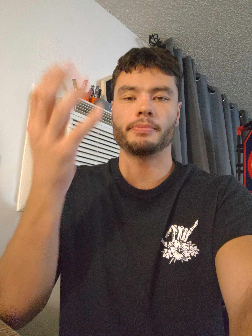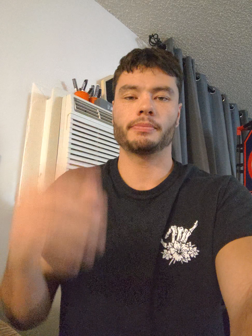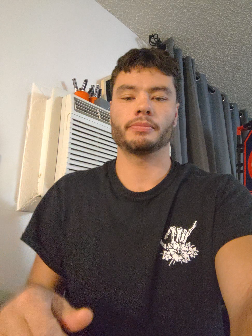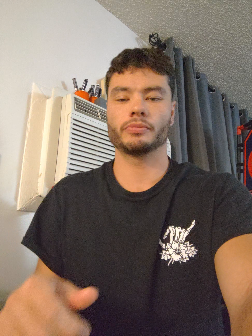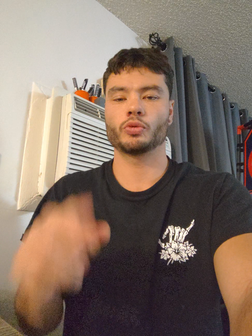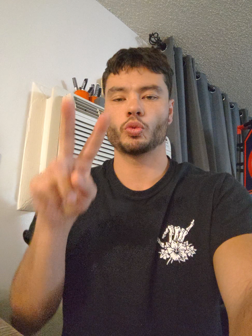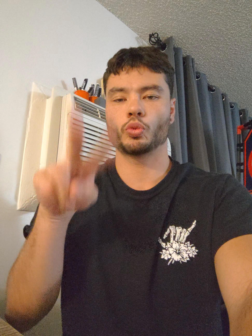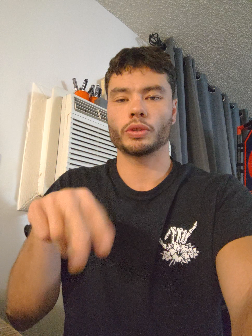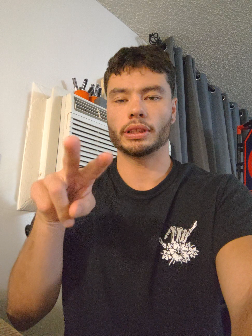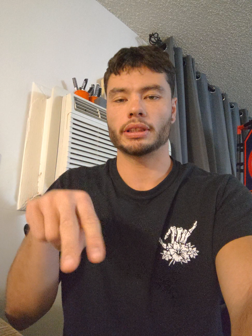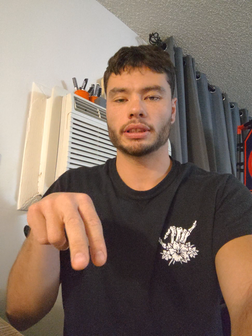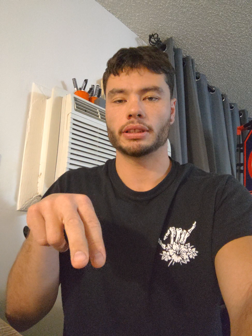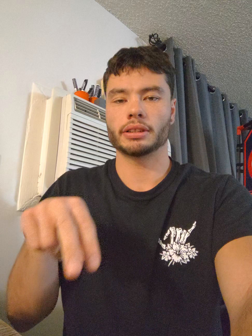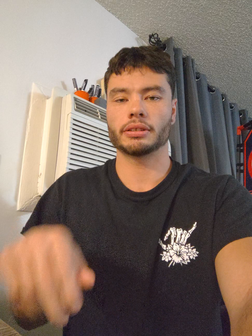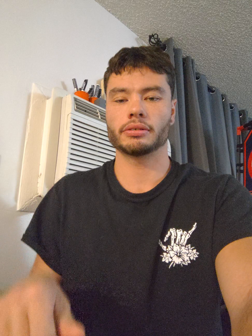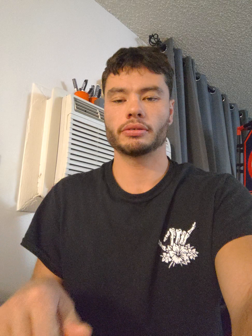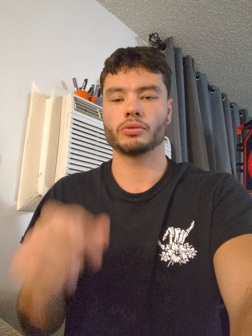read